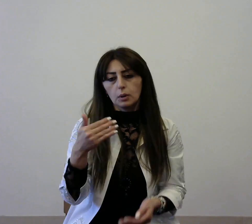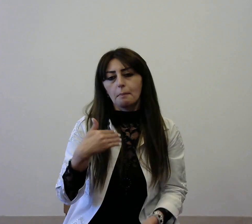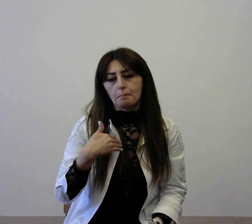mən